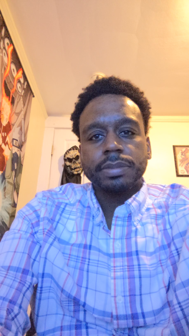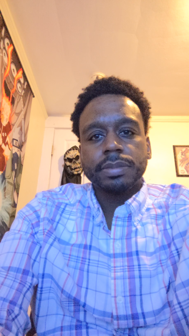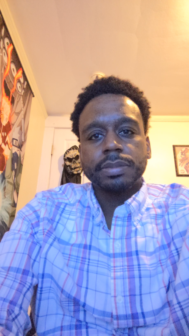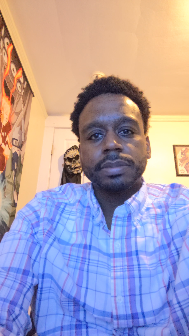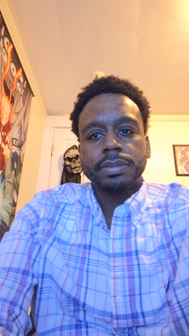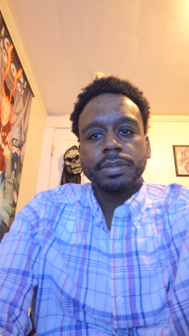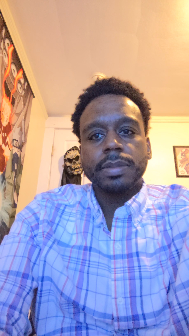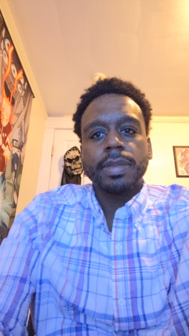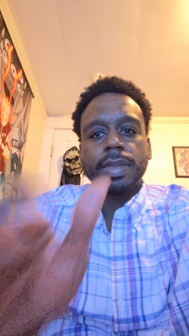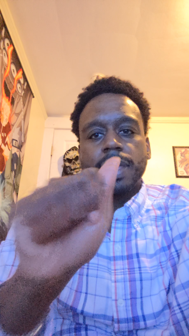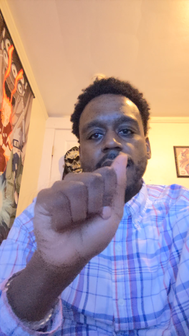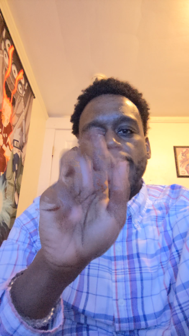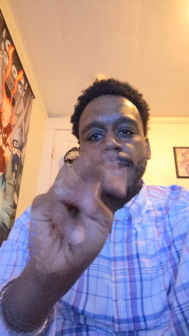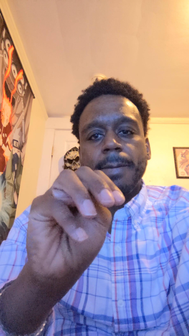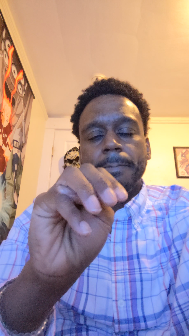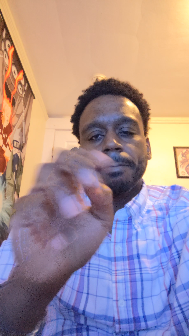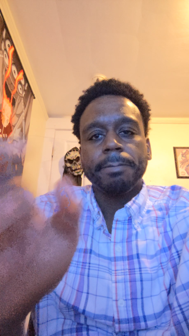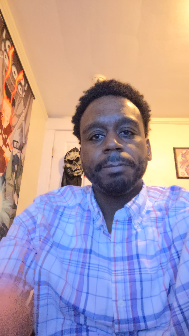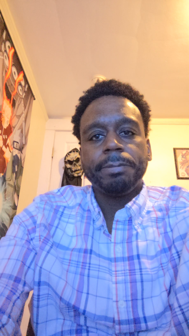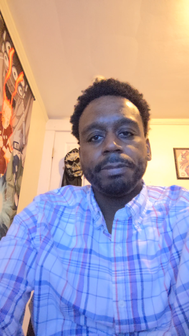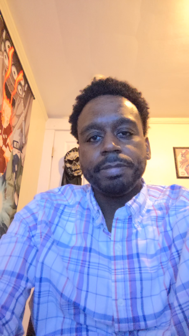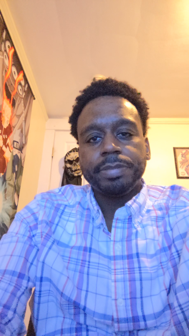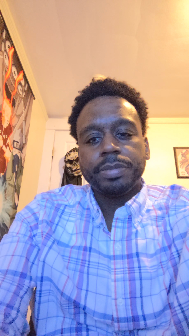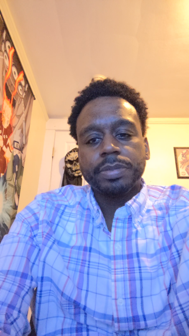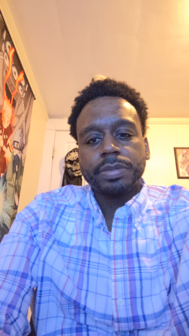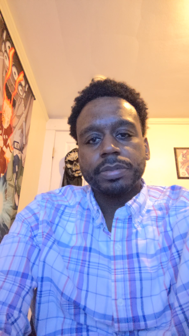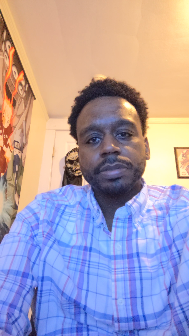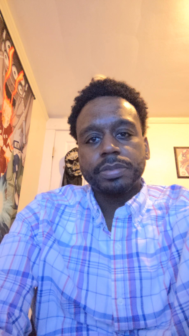am